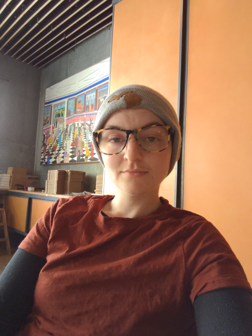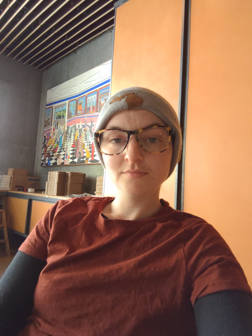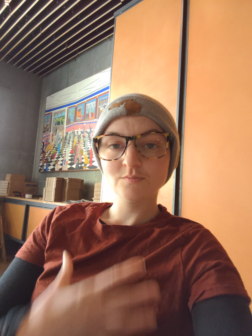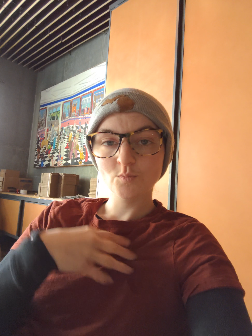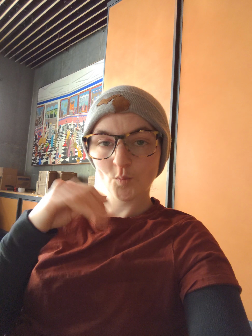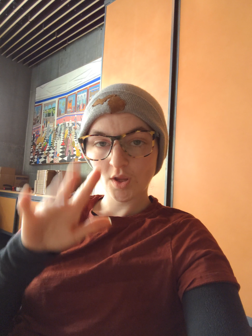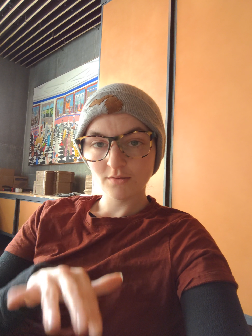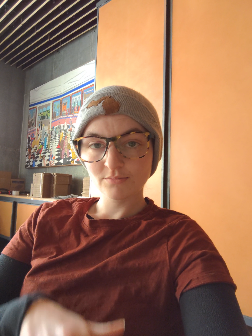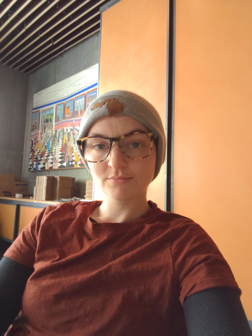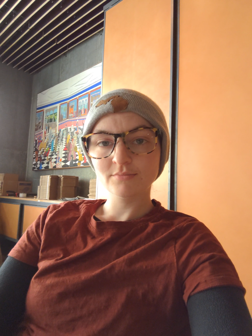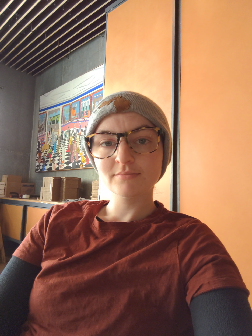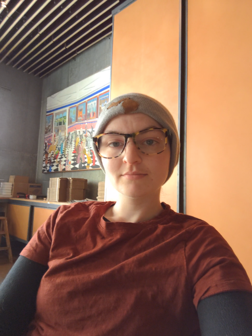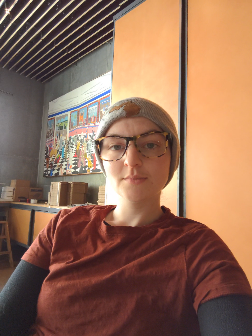snow